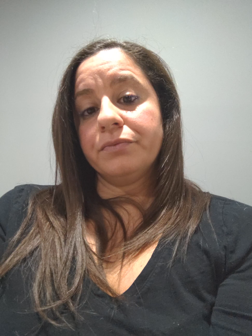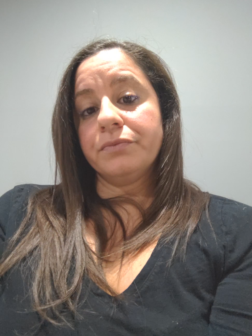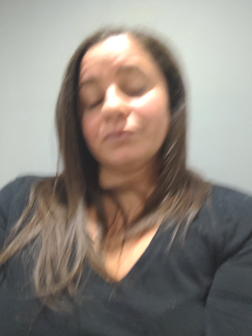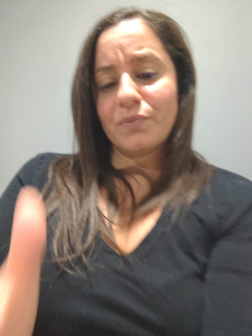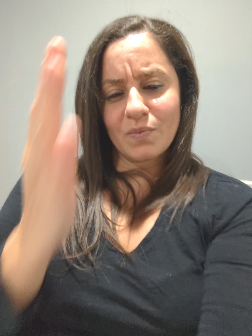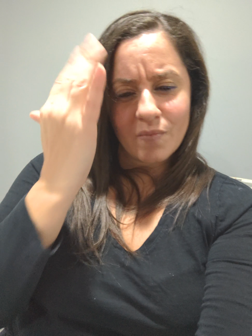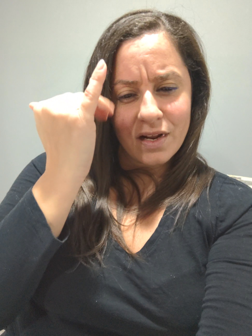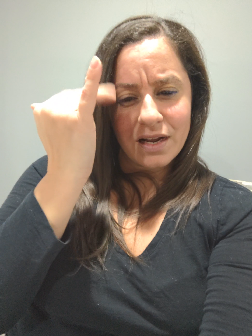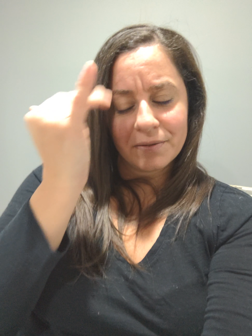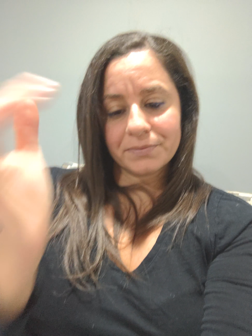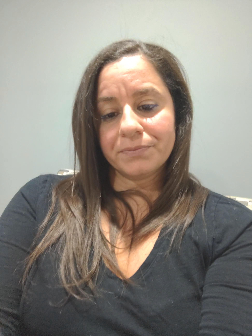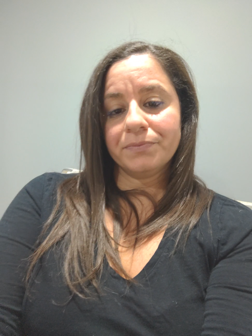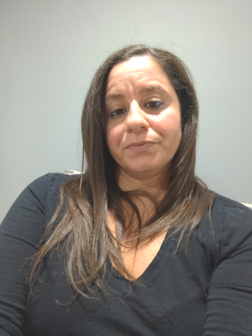why